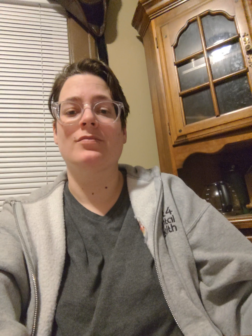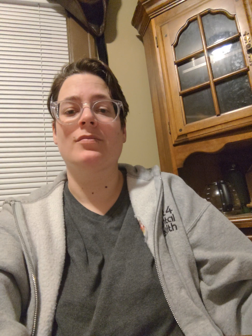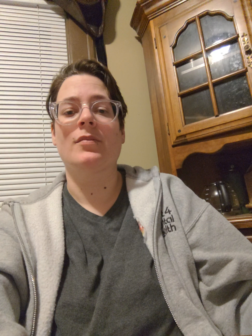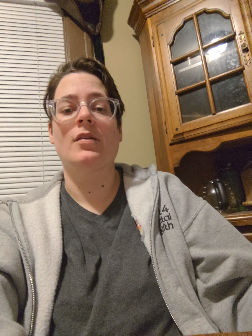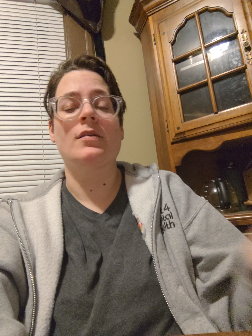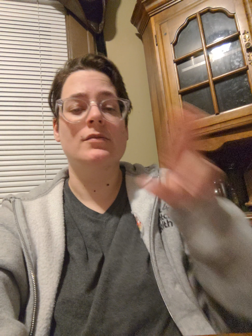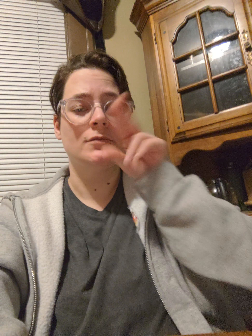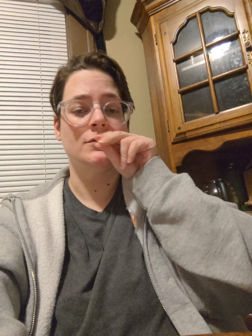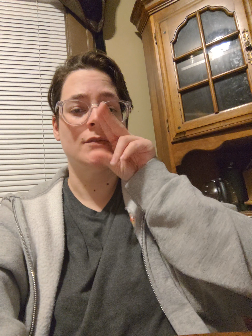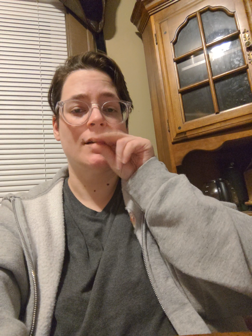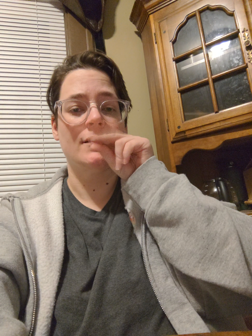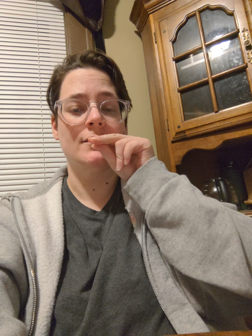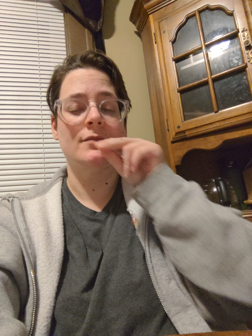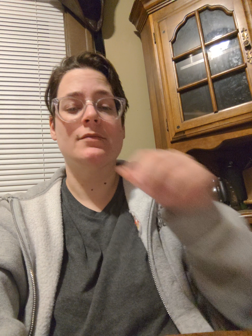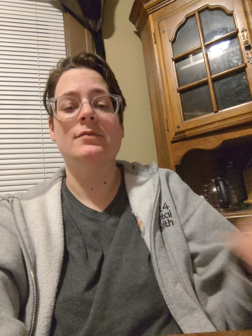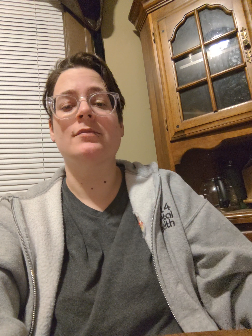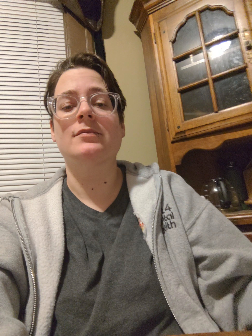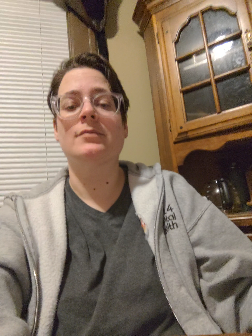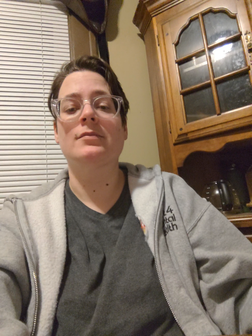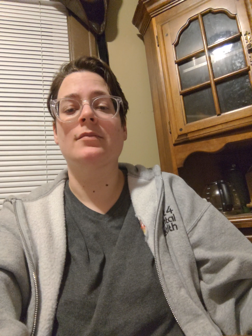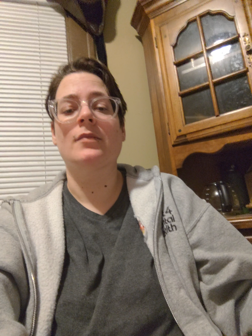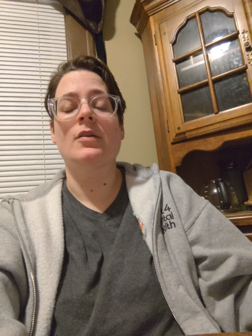duck